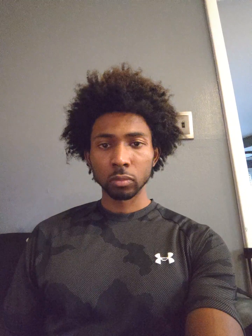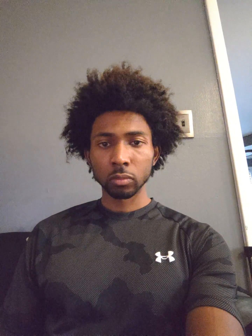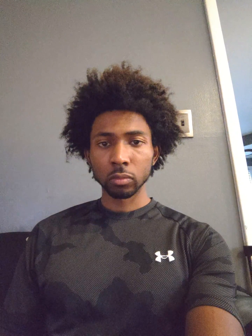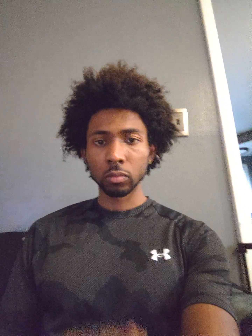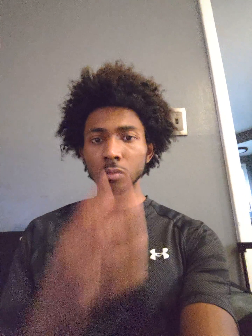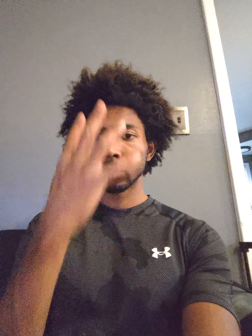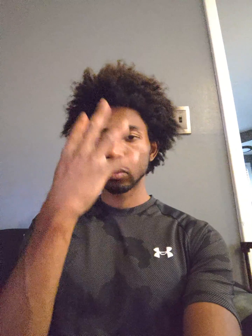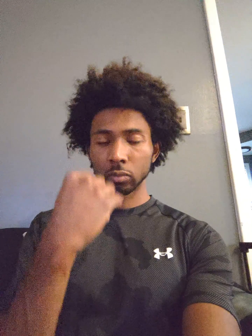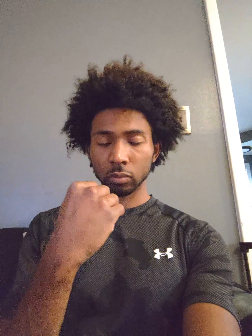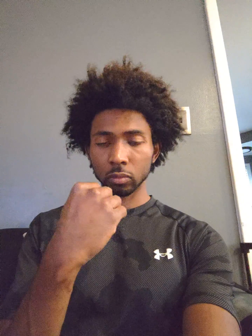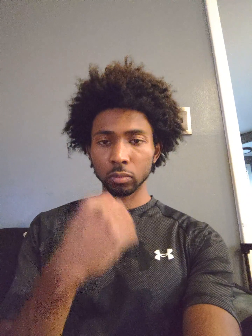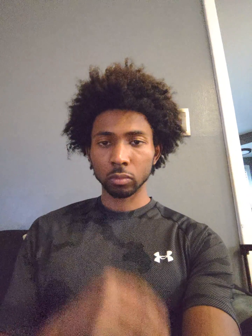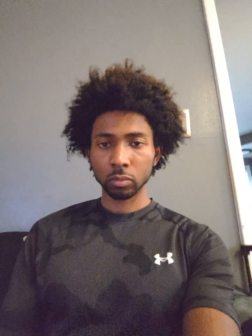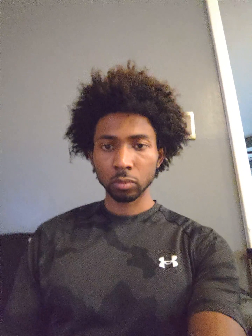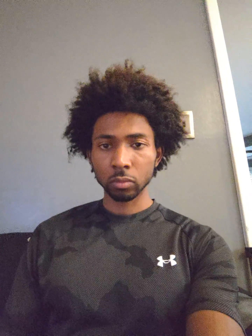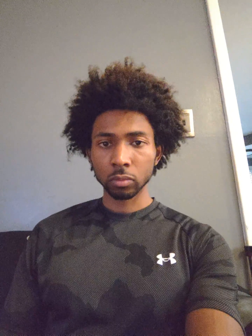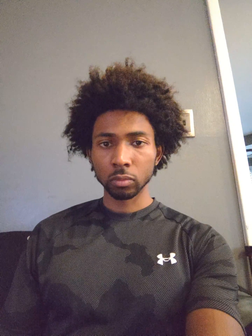asleep